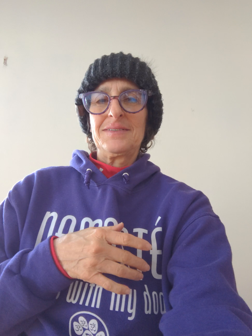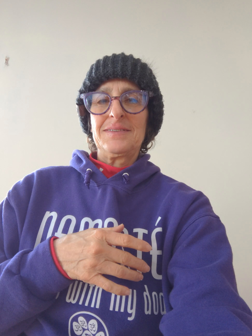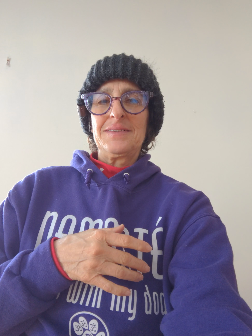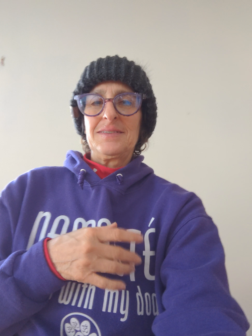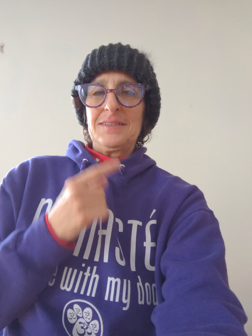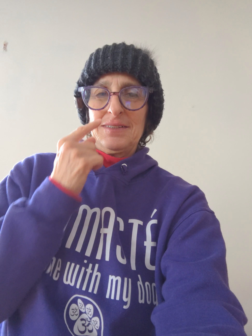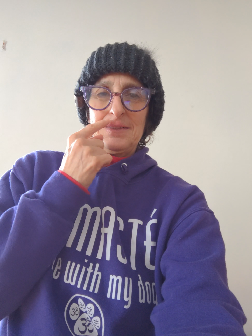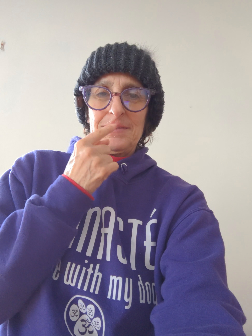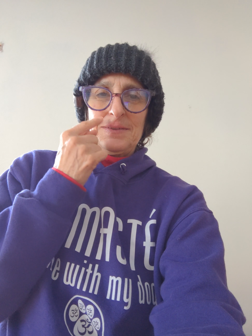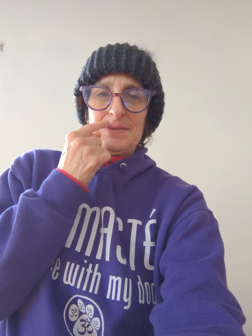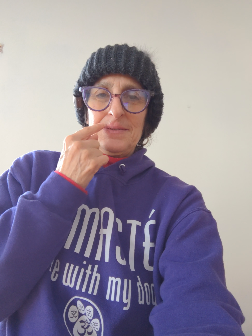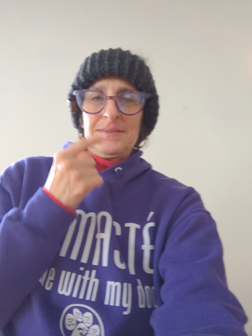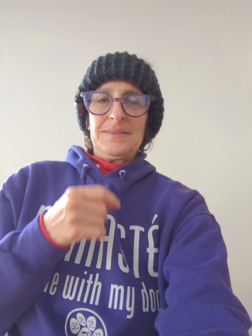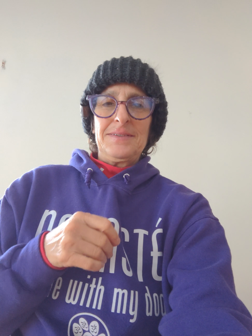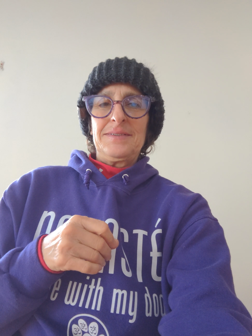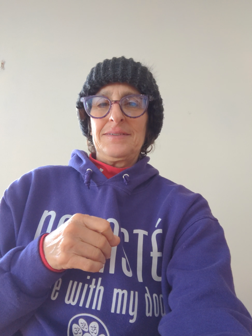tooth